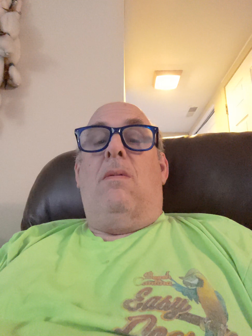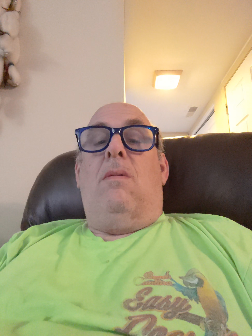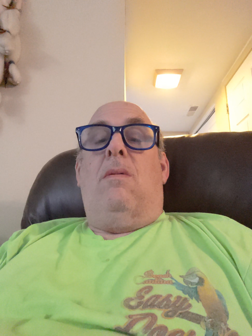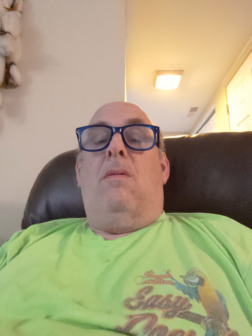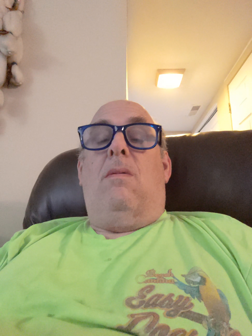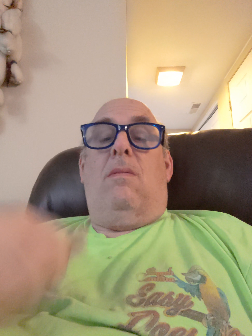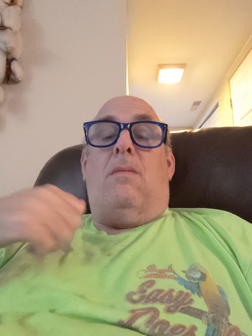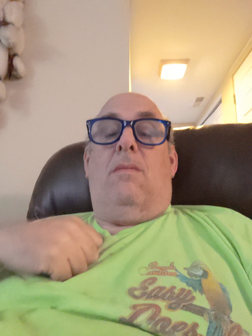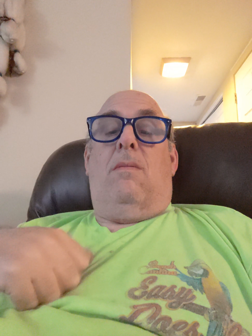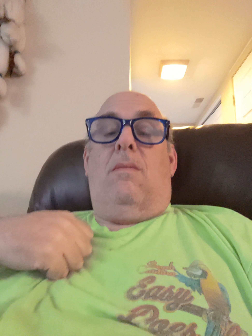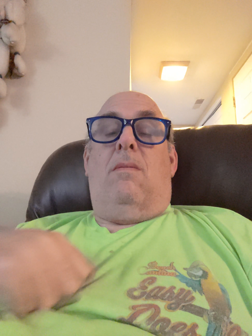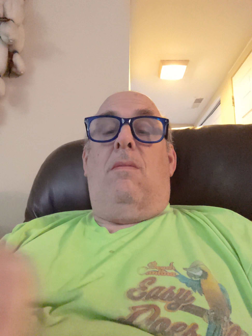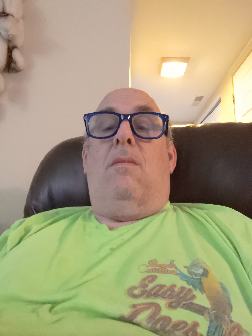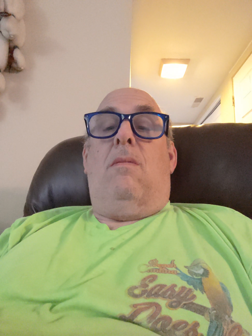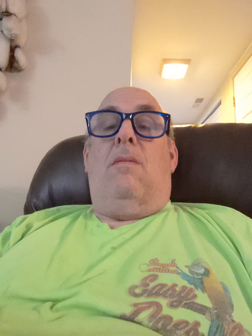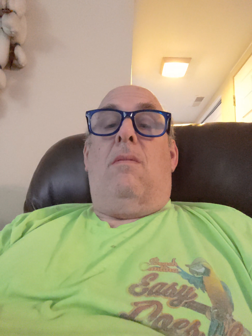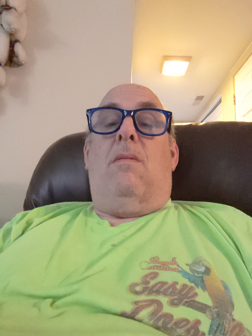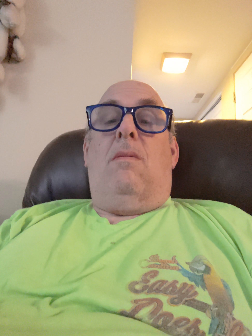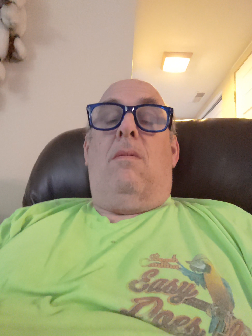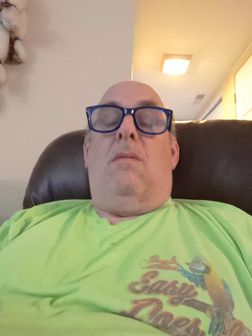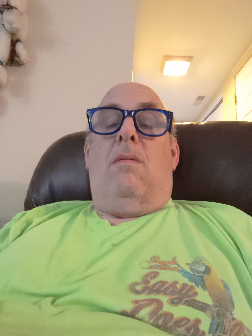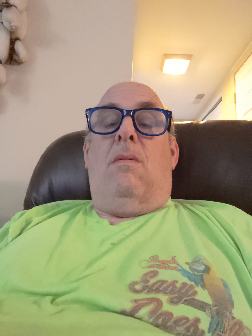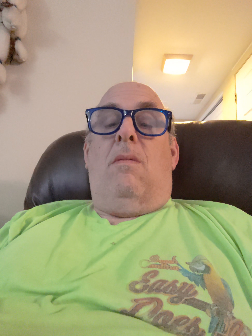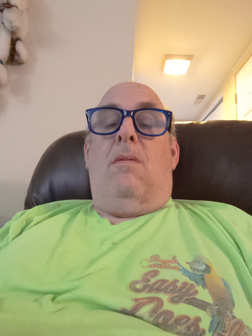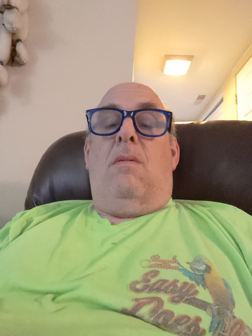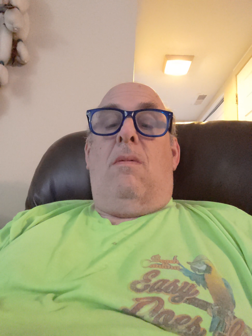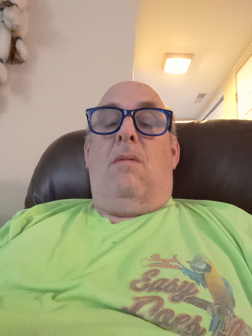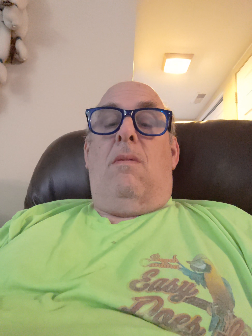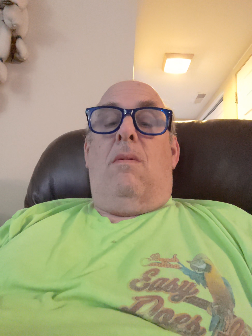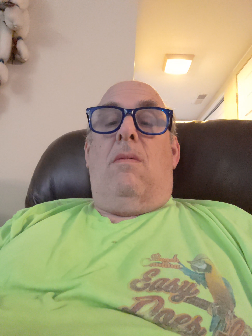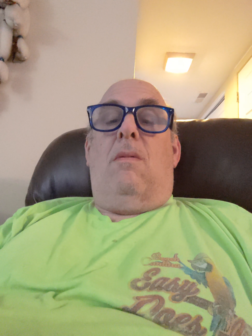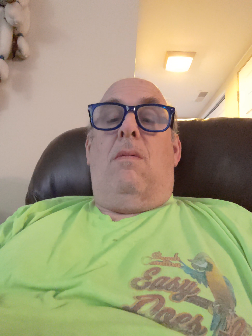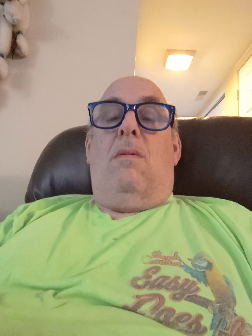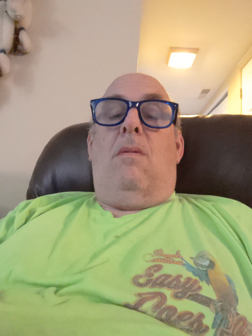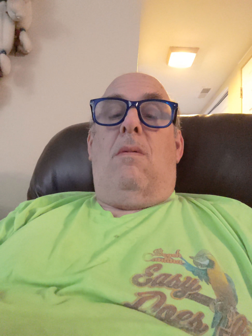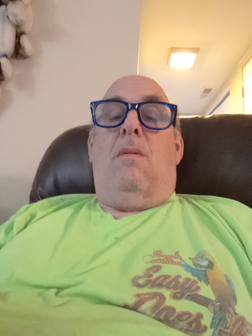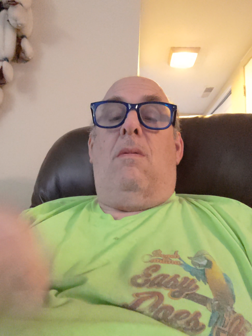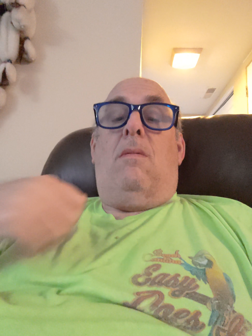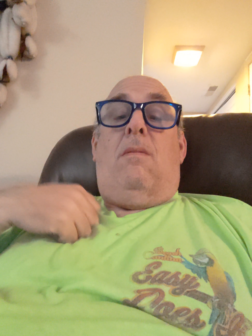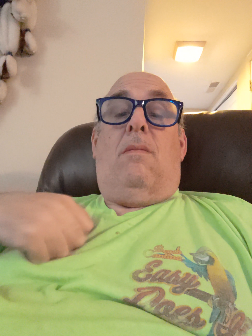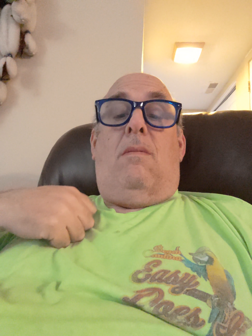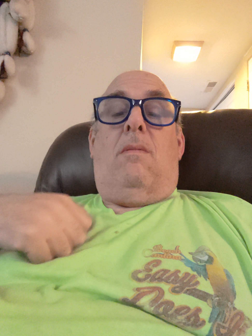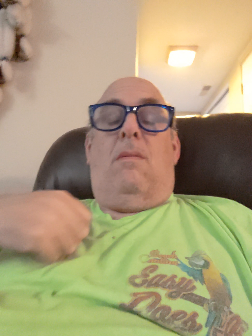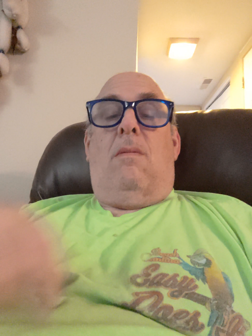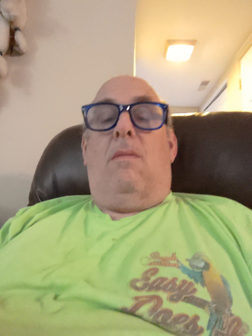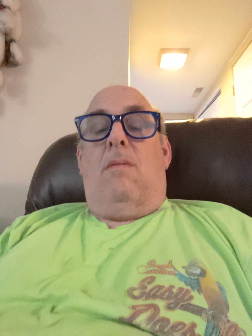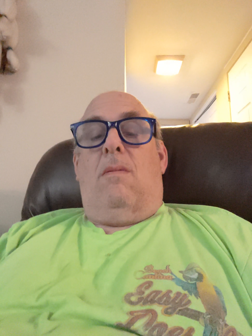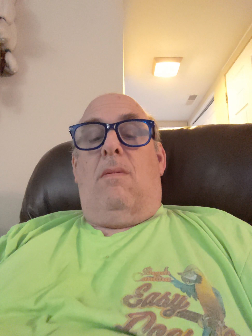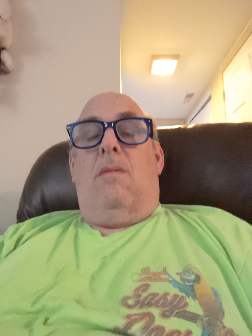bath